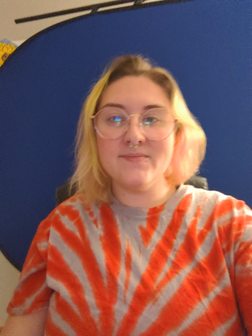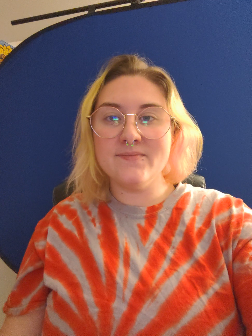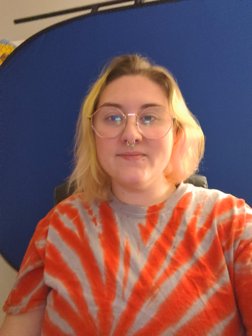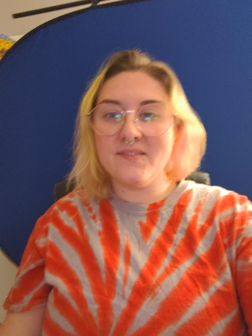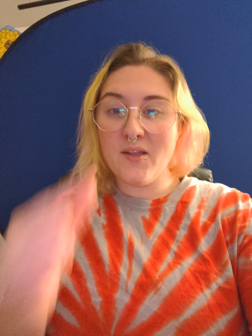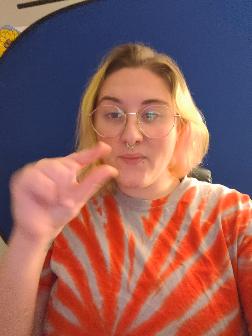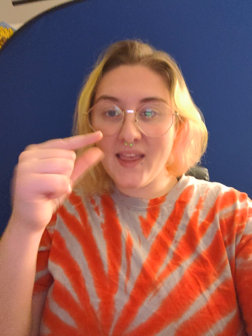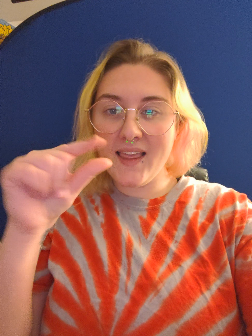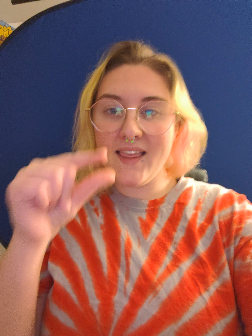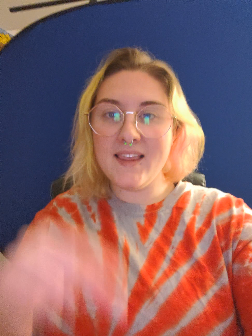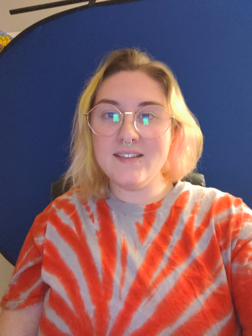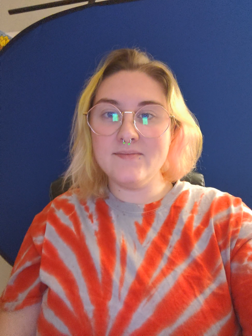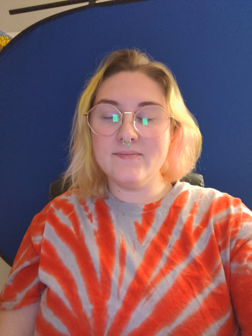green